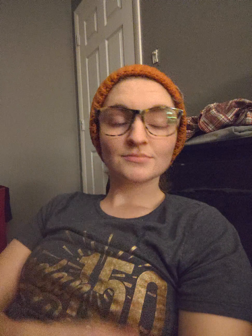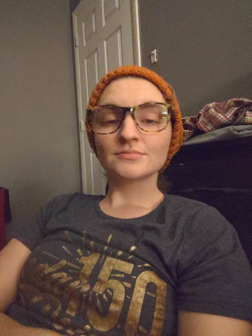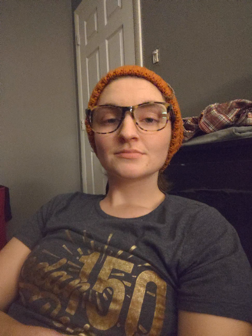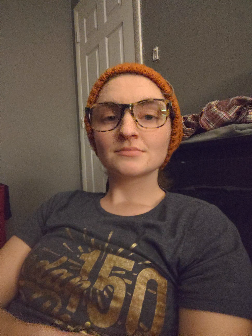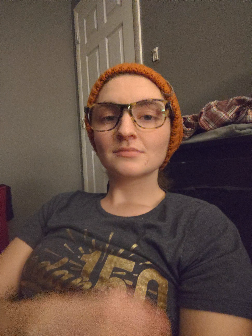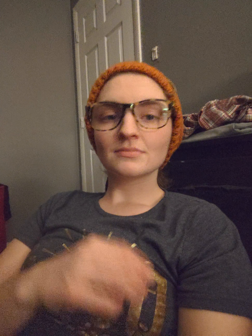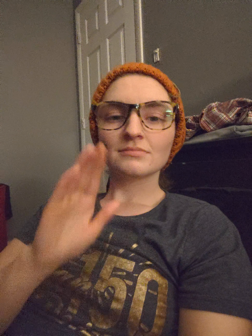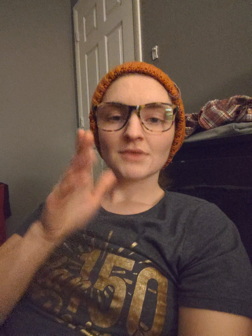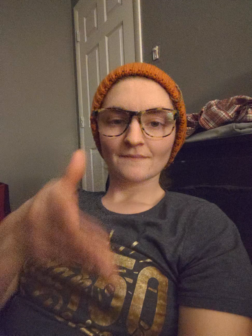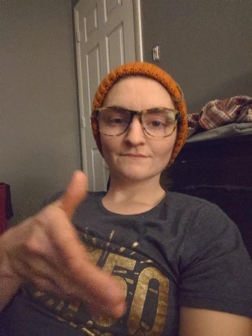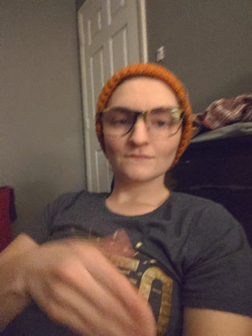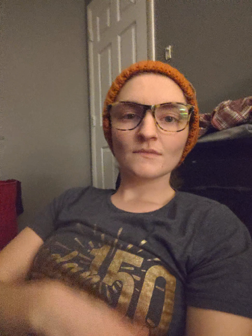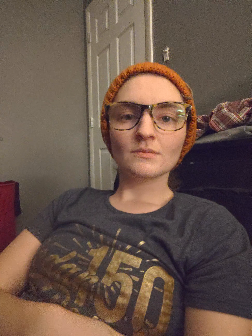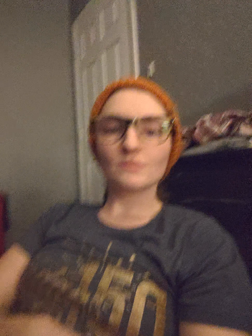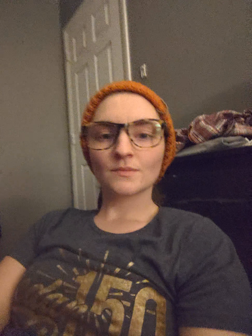after